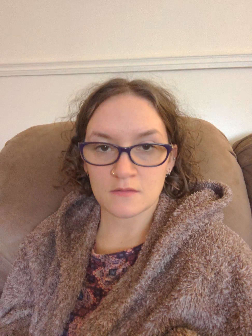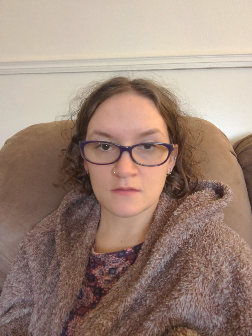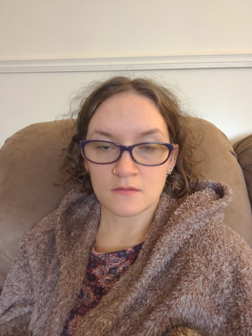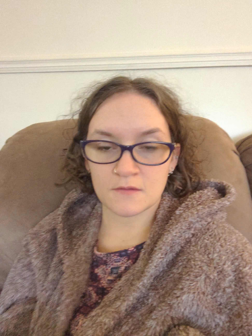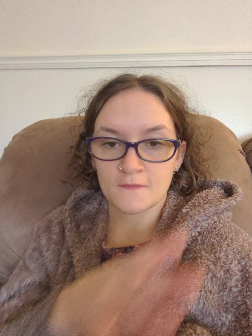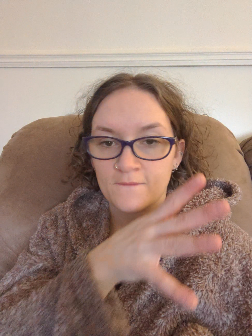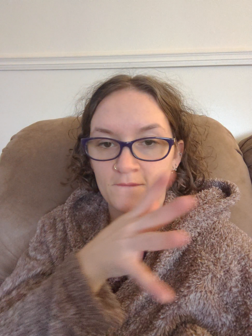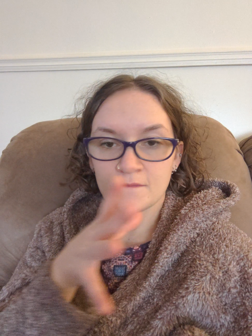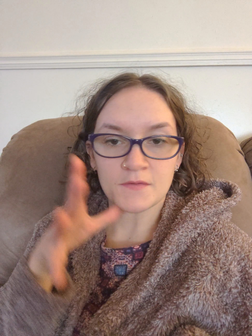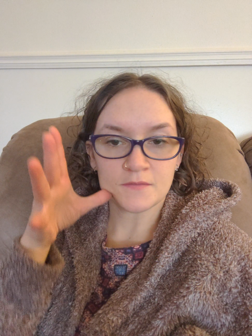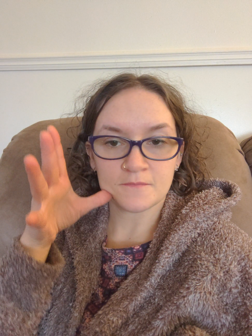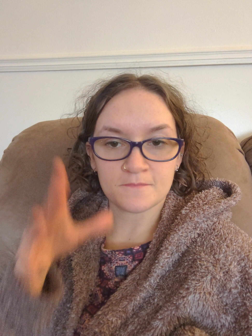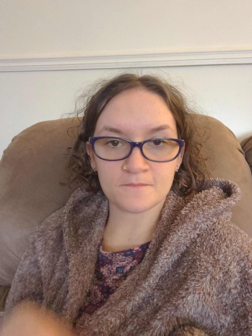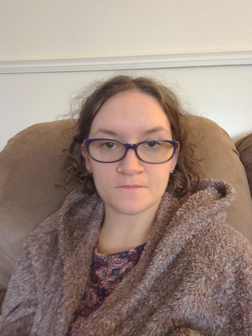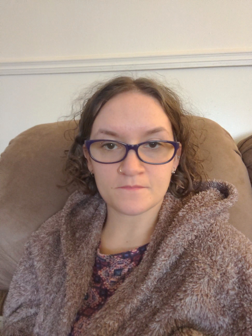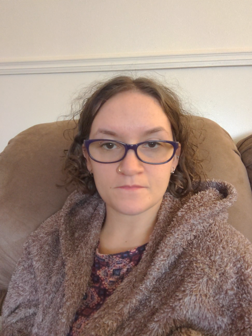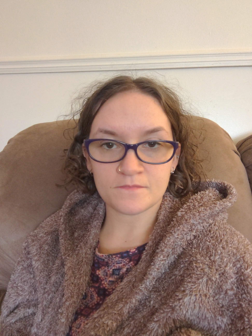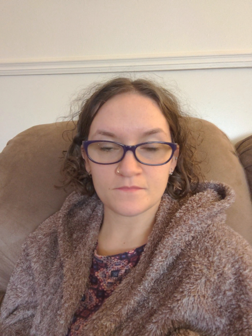farm